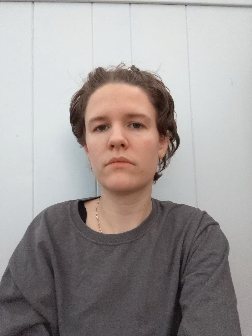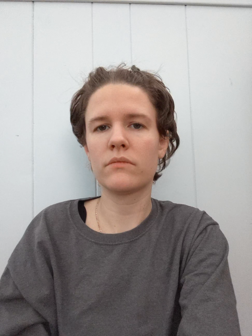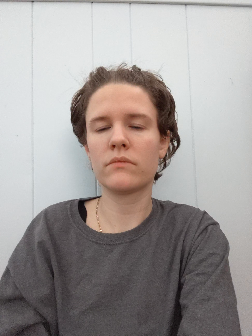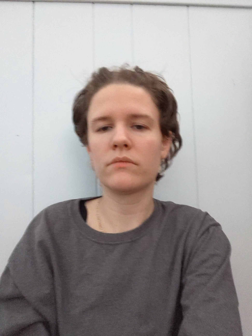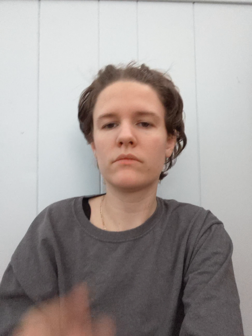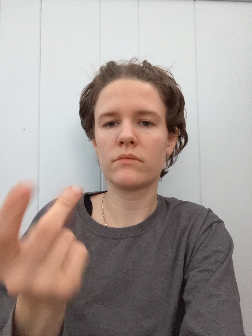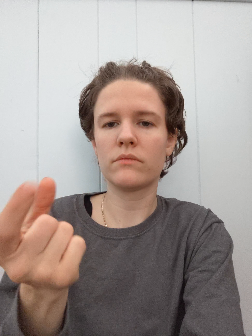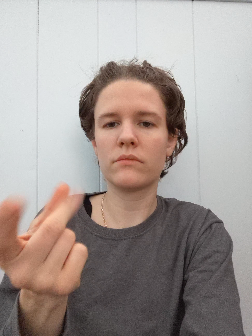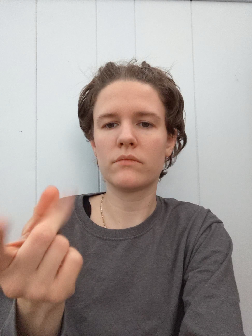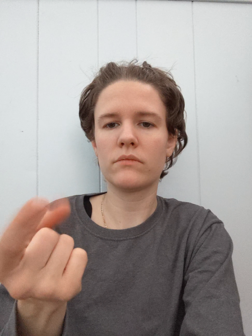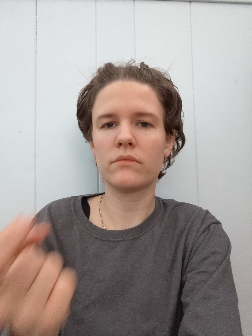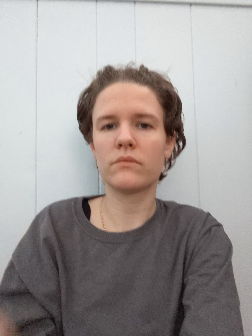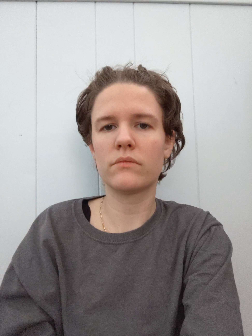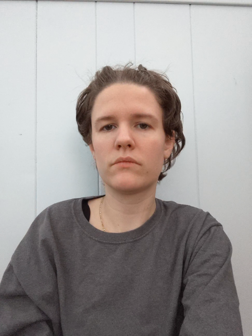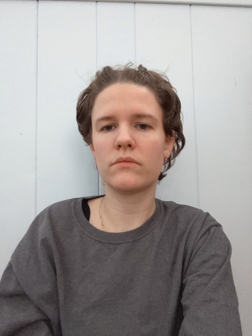dog